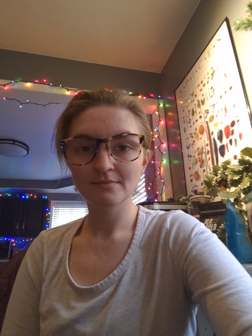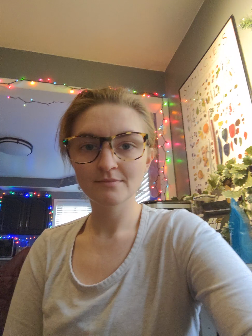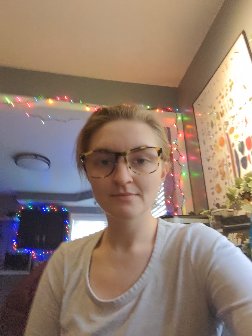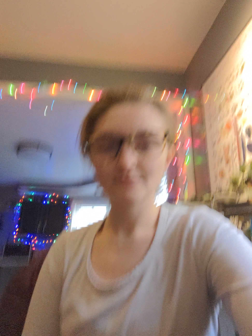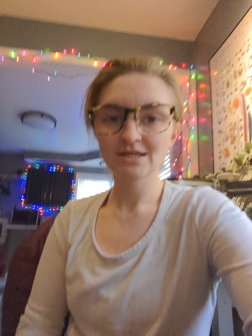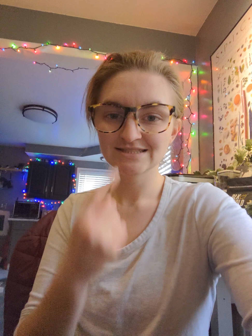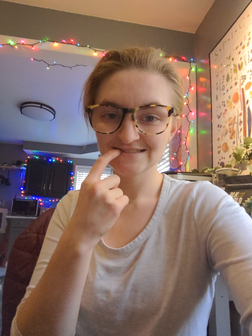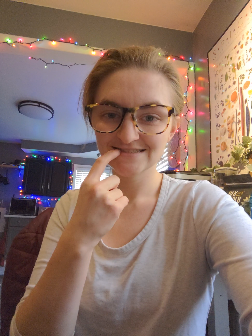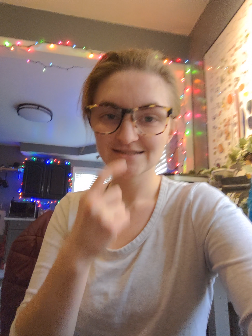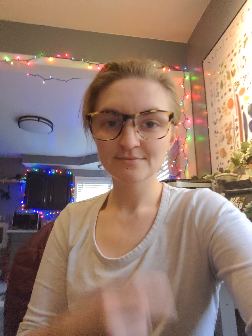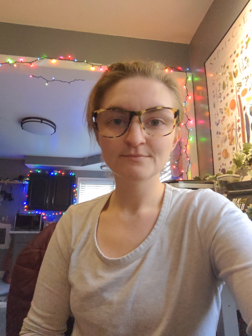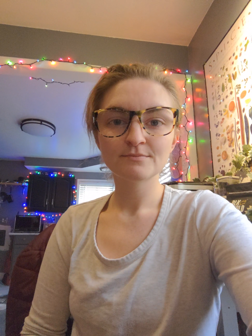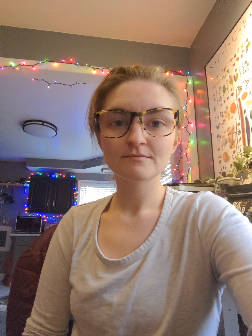tooth